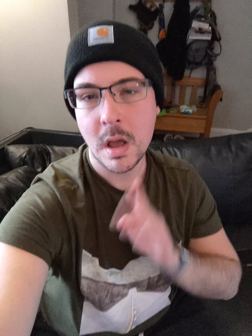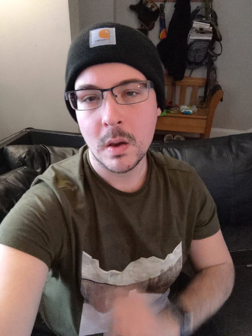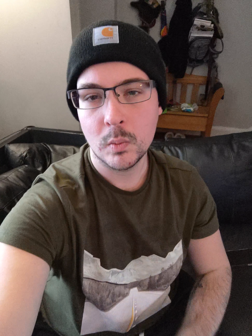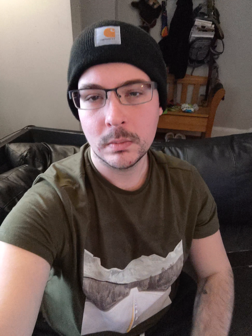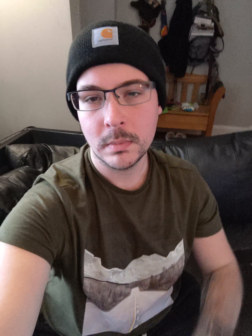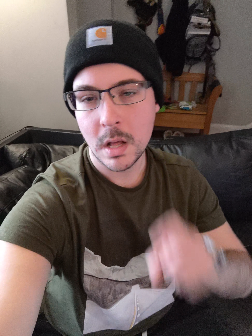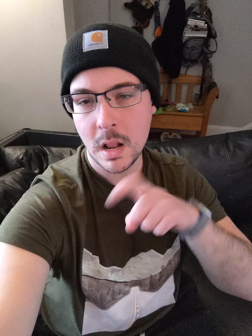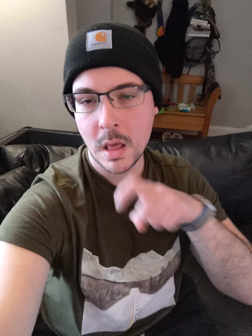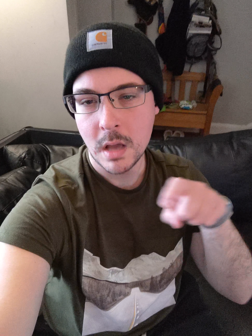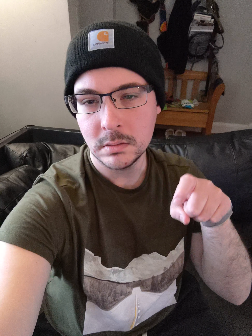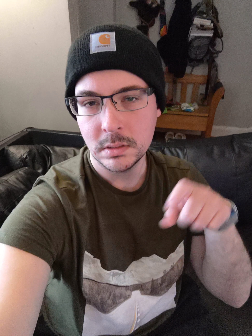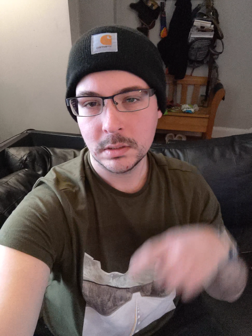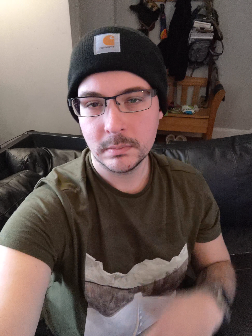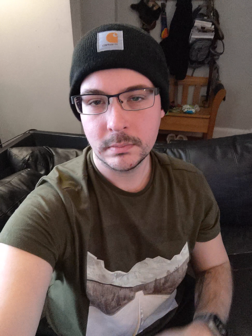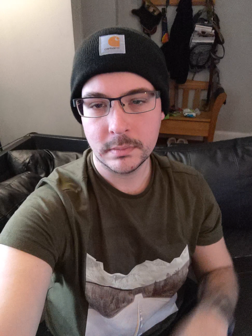closet